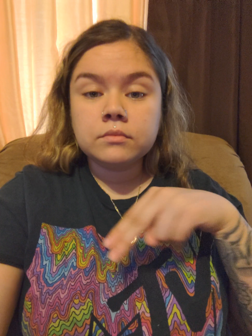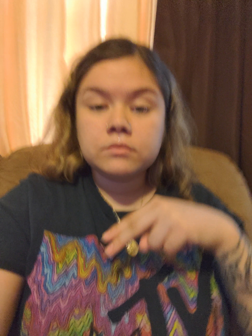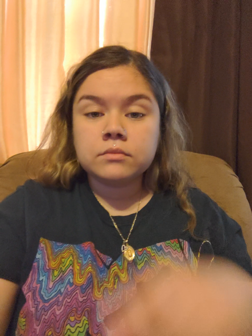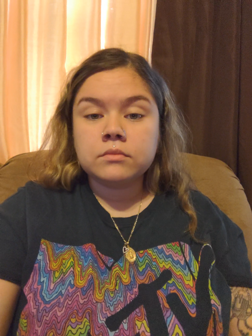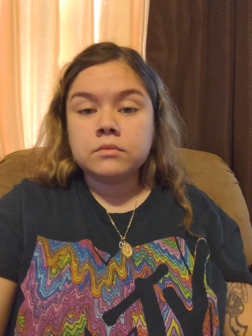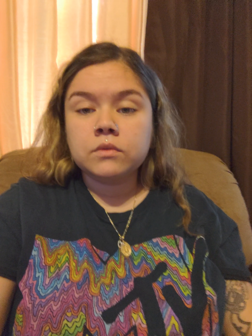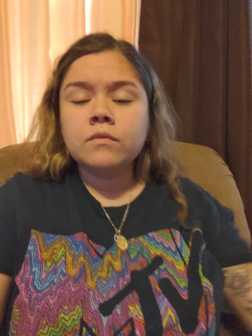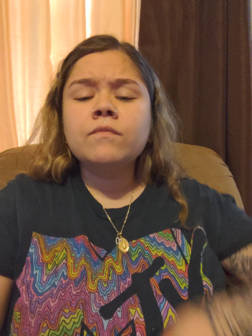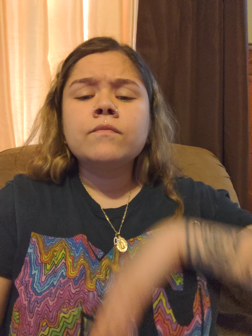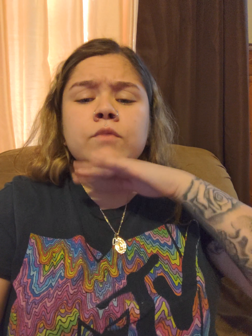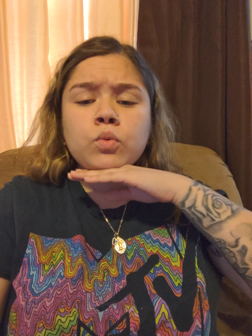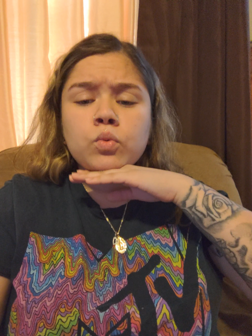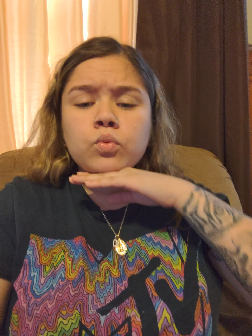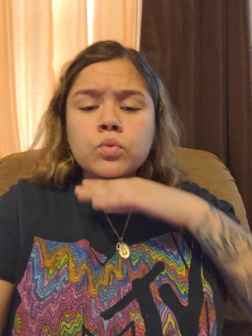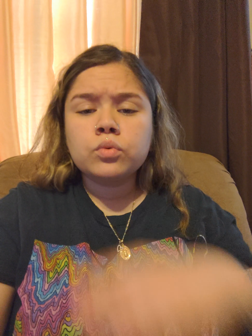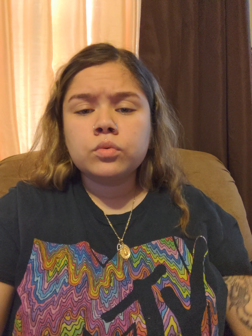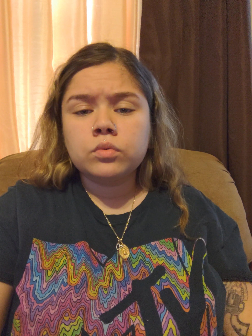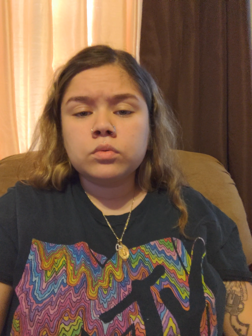full